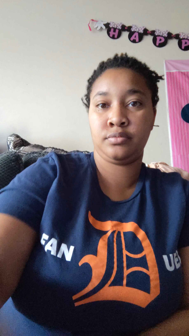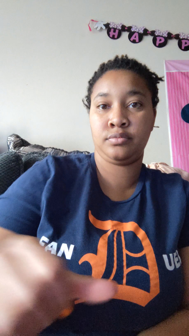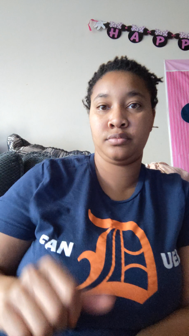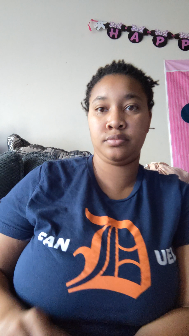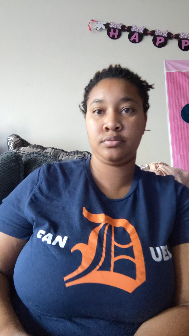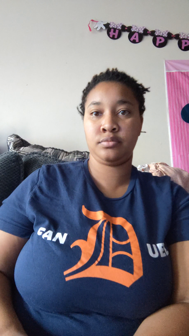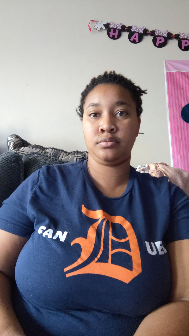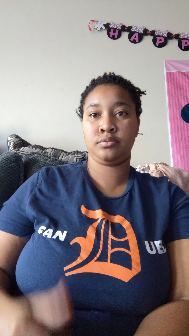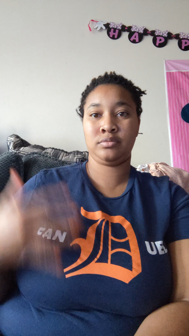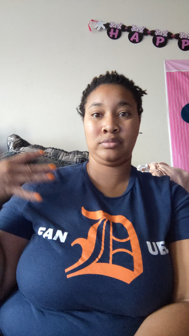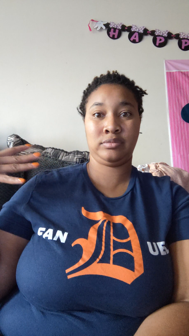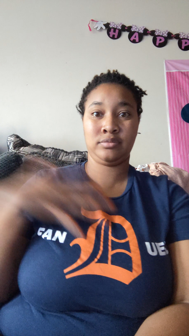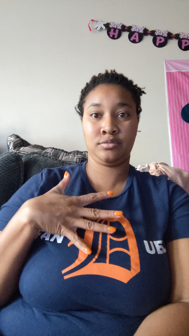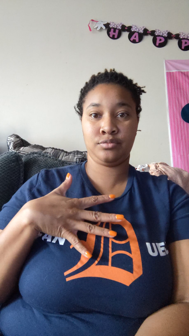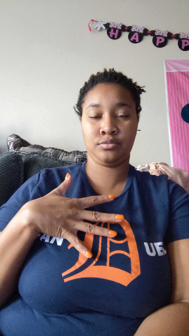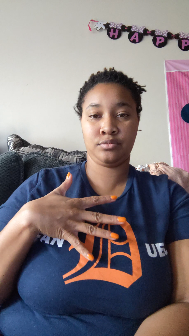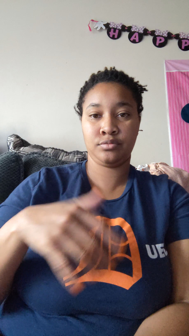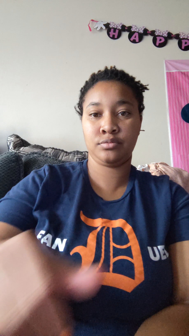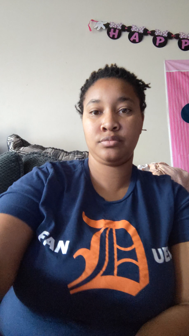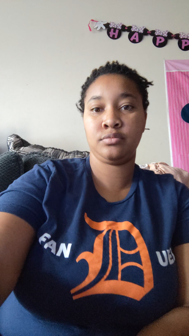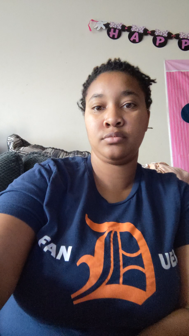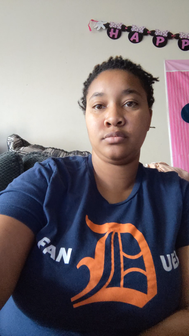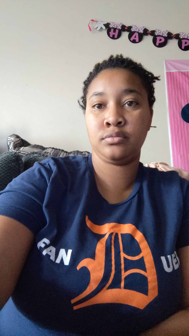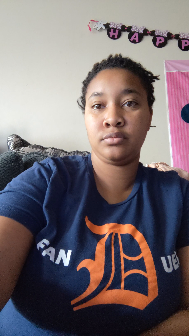scared